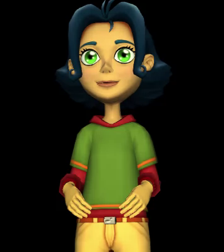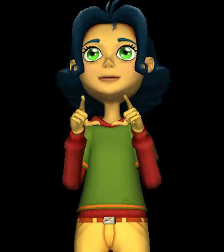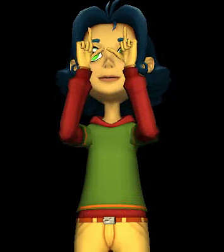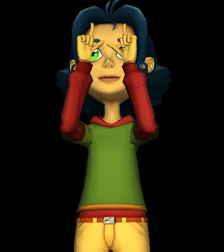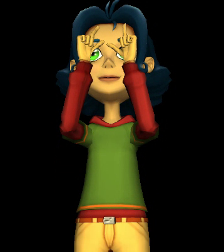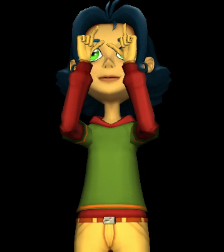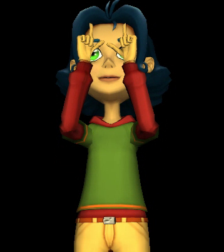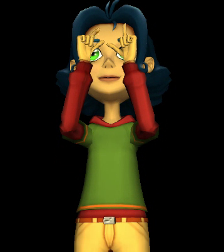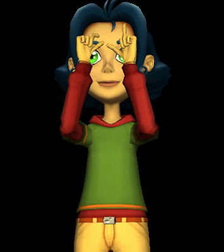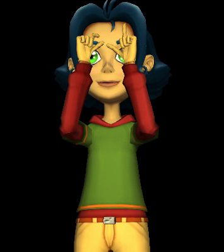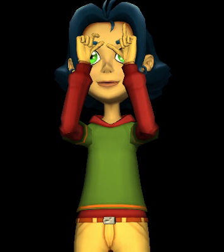كاميرا